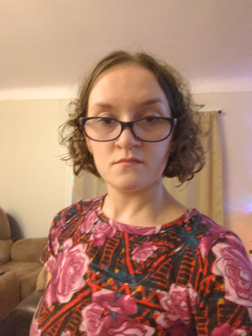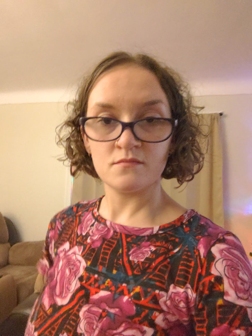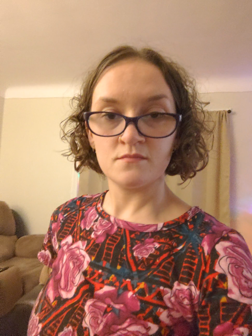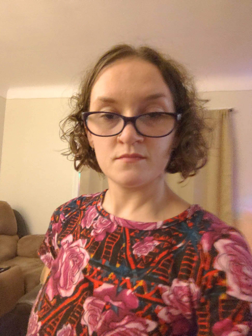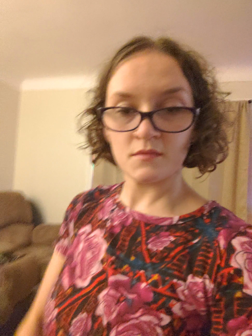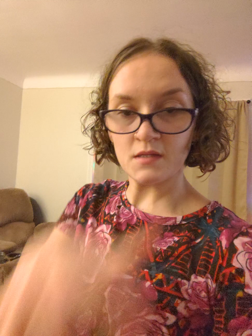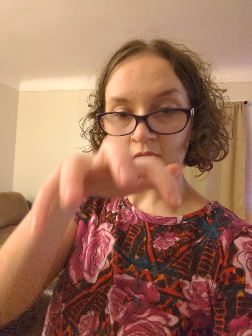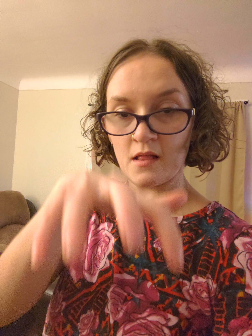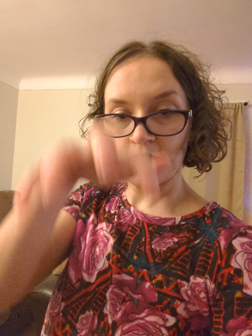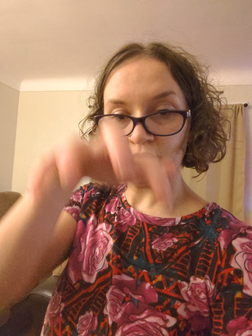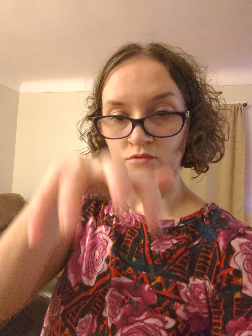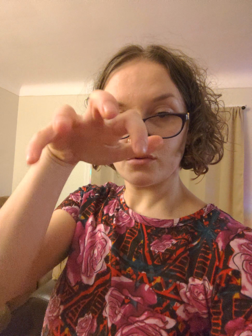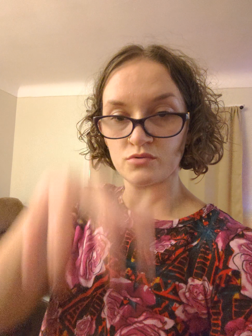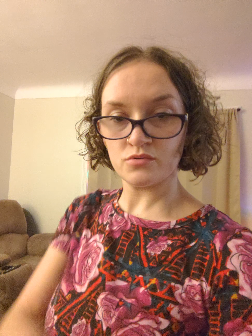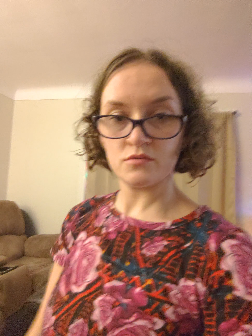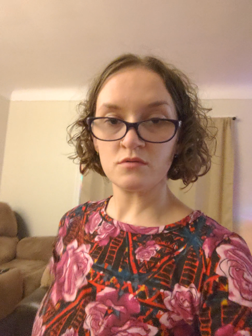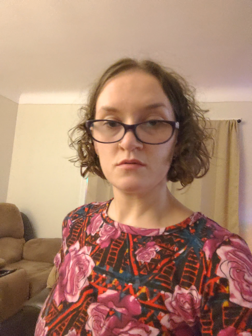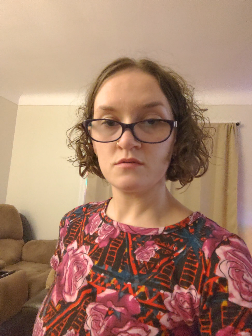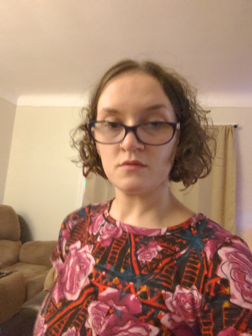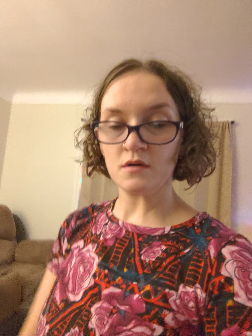alligator